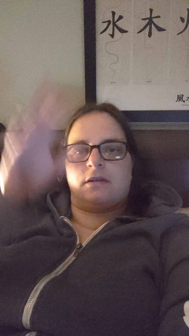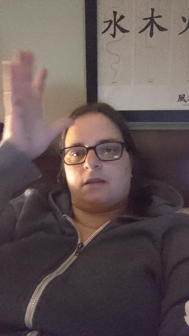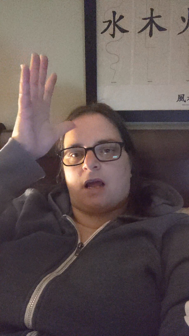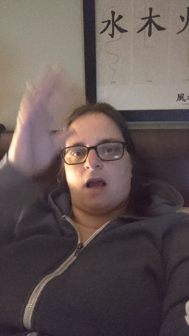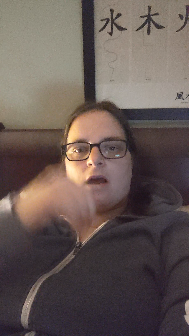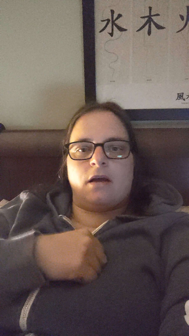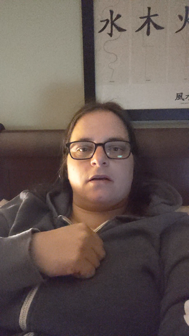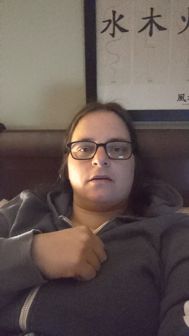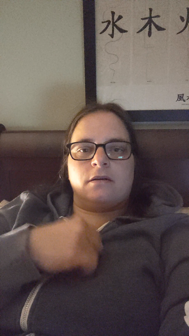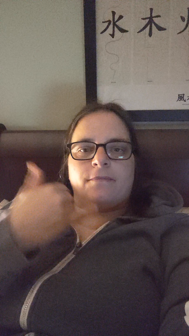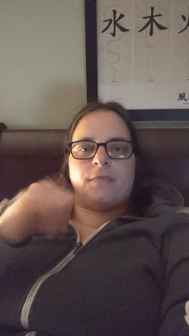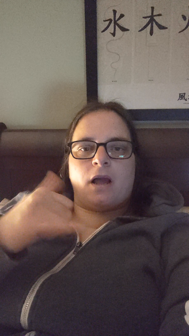play